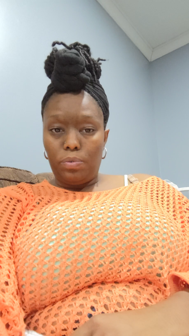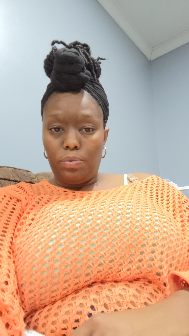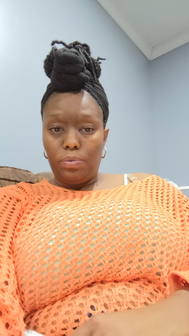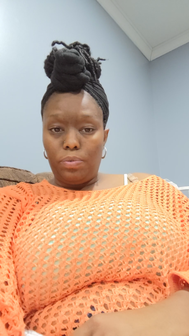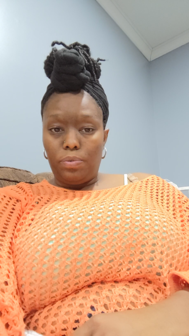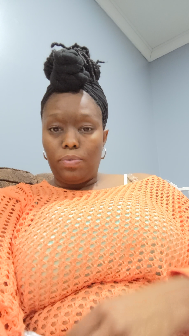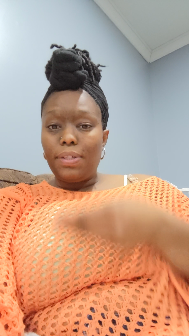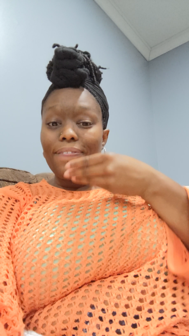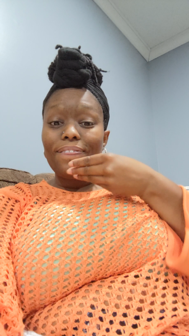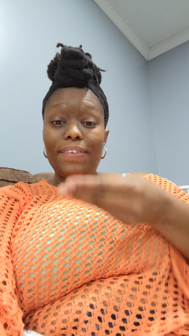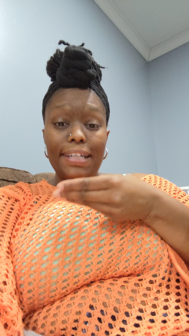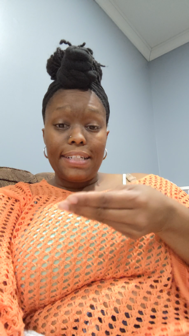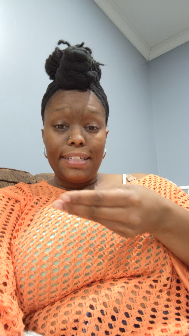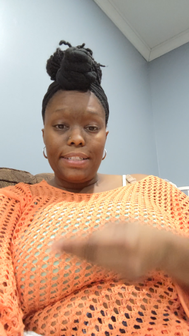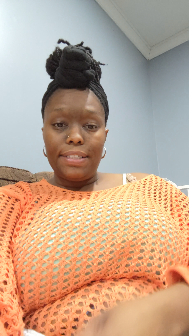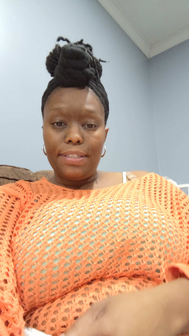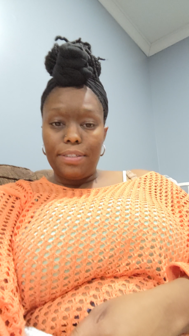feed